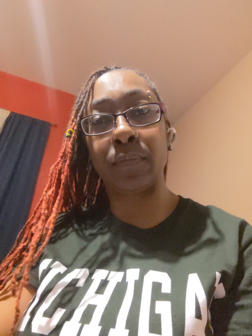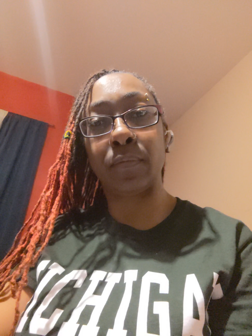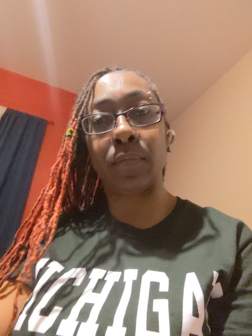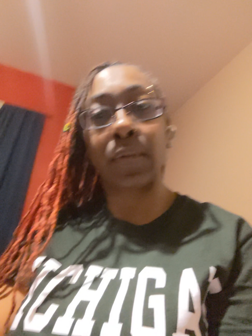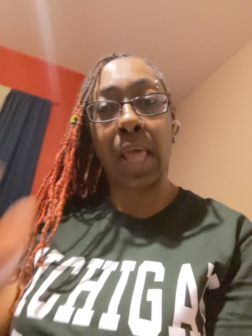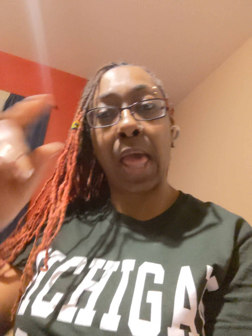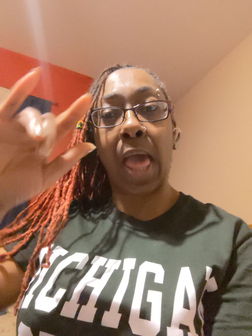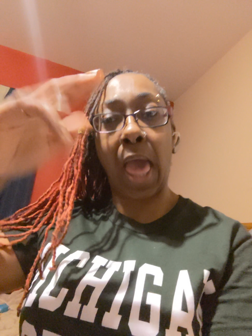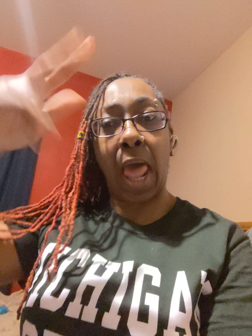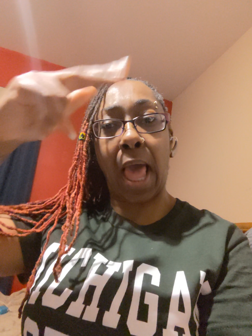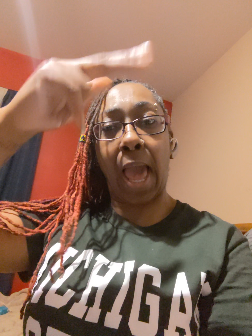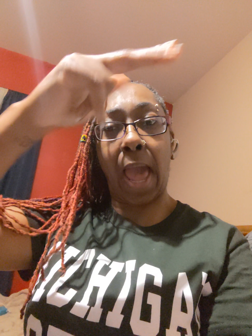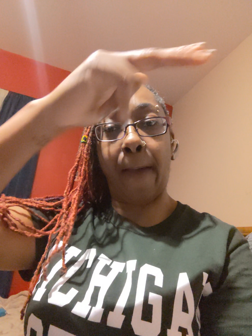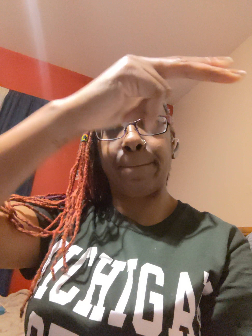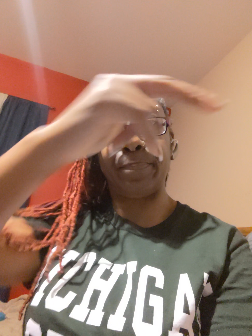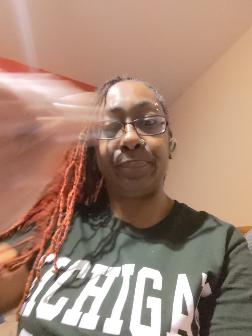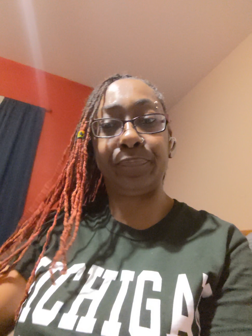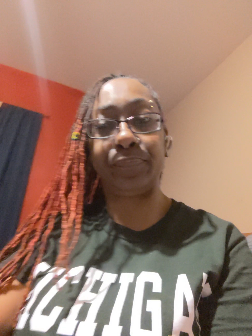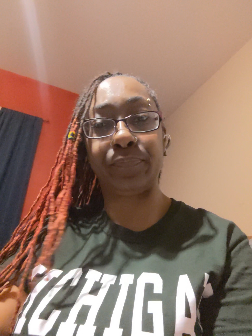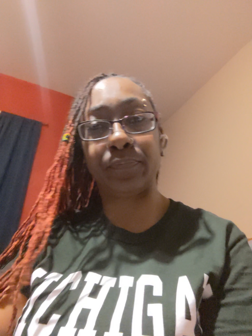helicopter